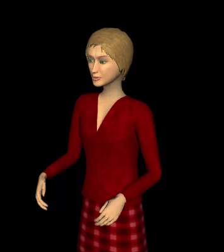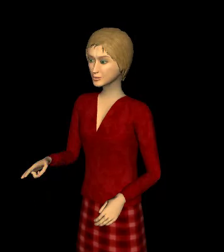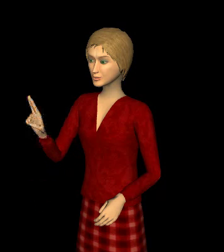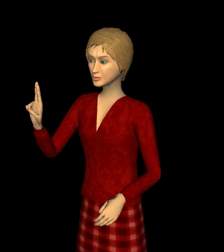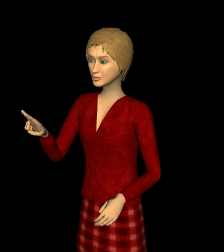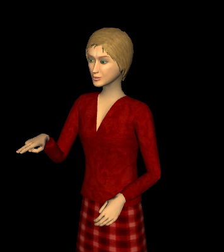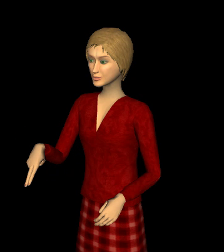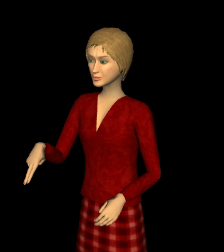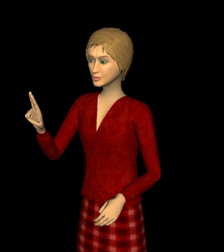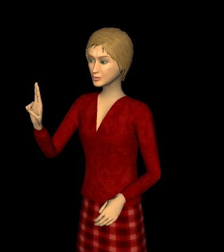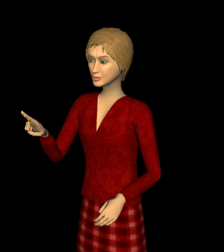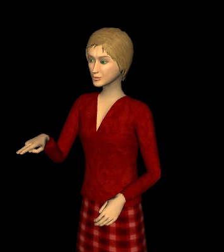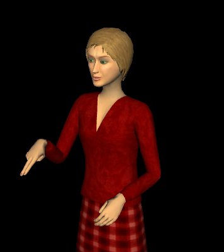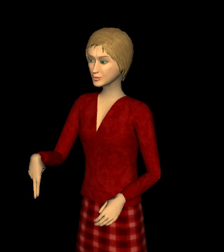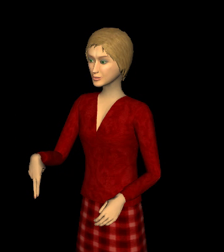يرسم